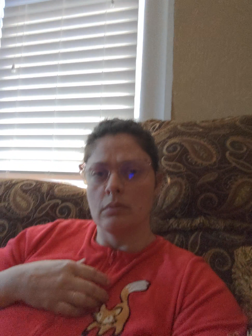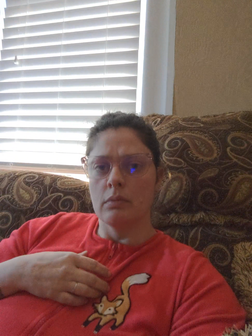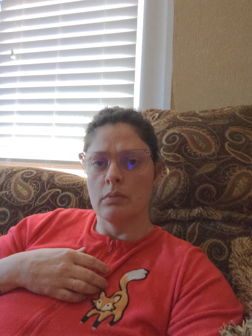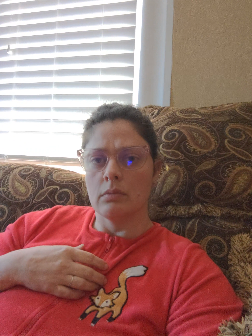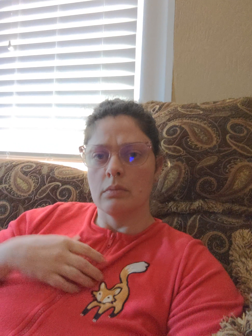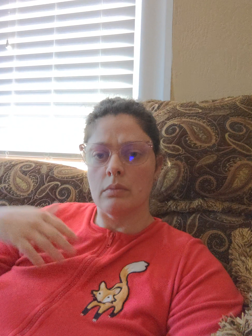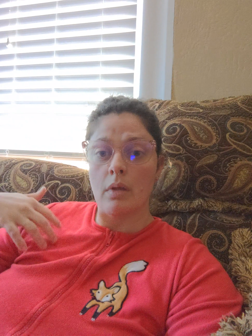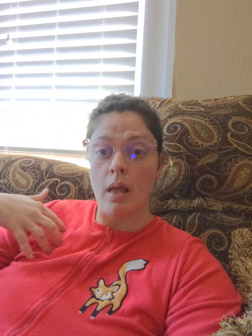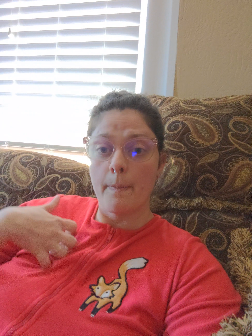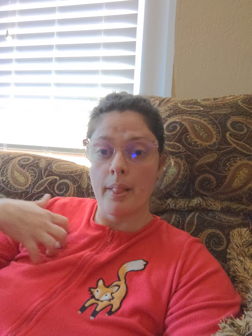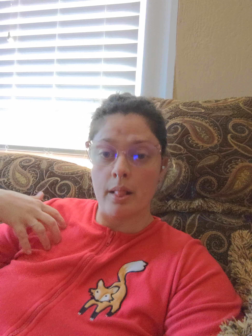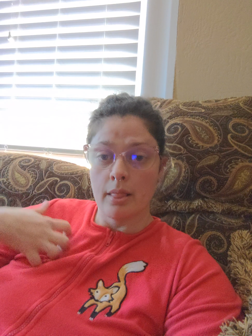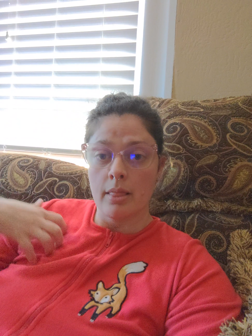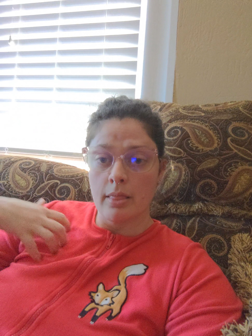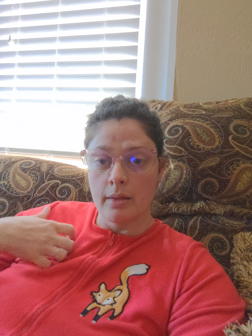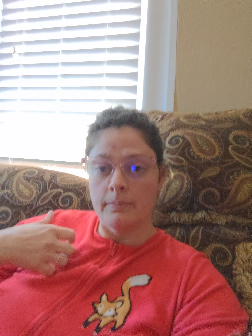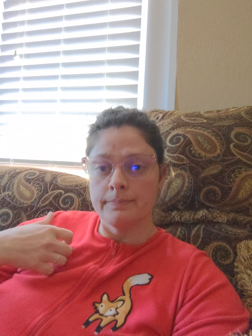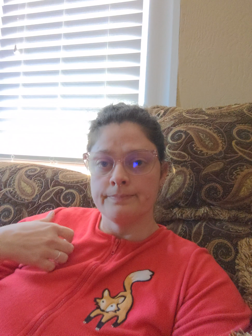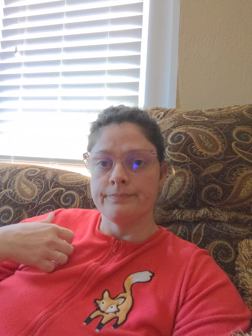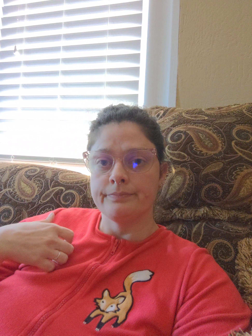animal